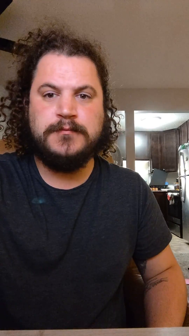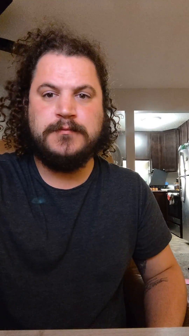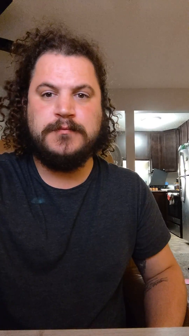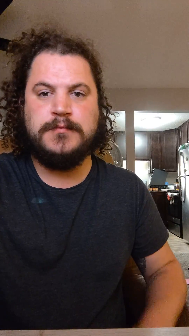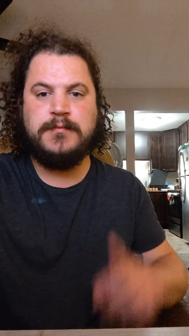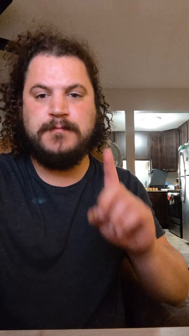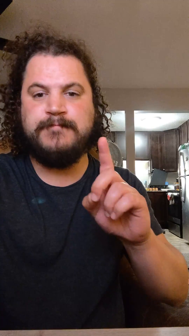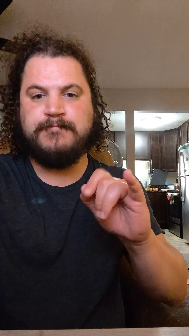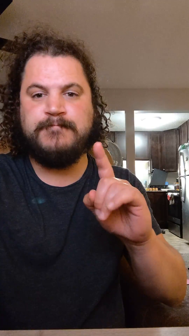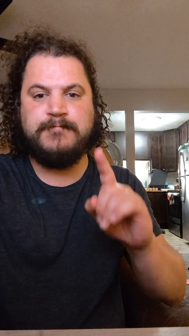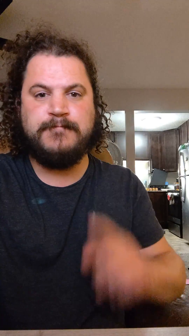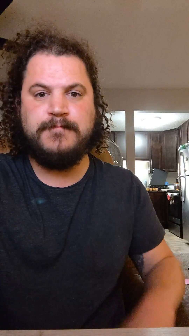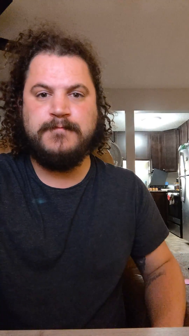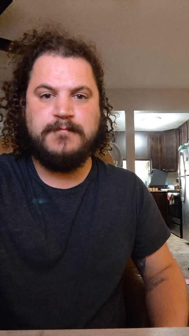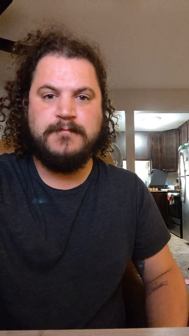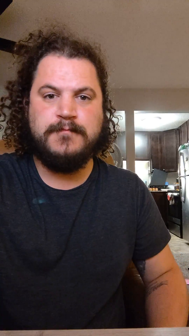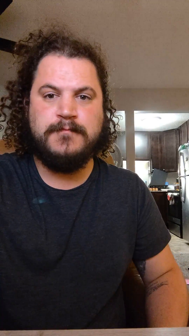did